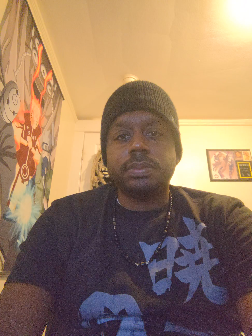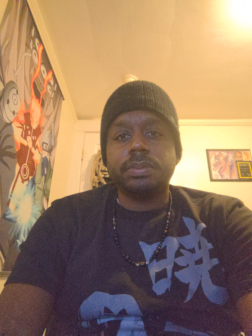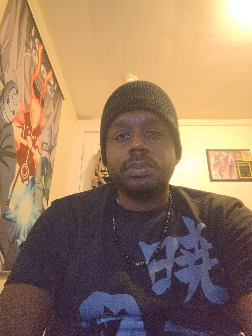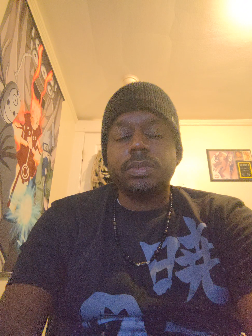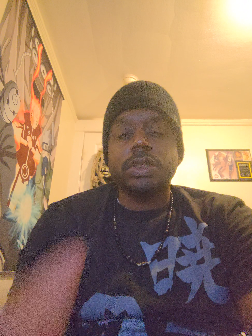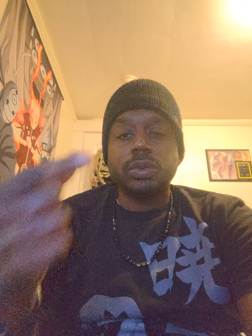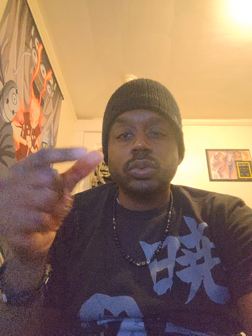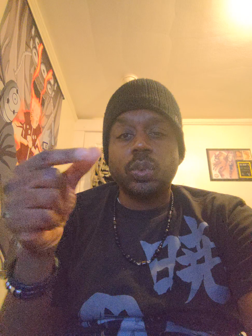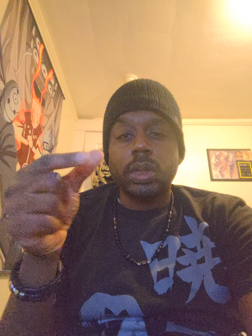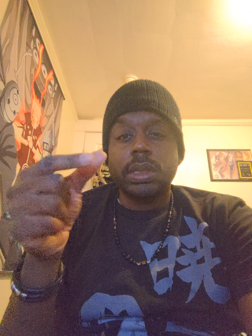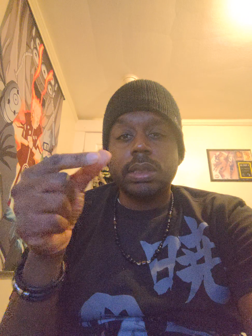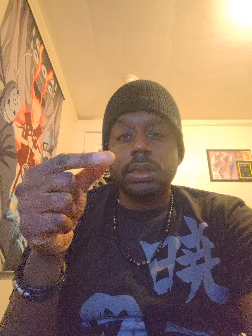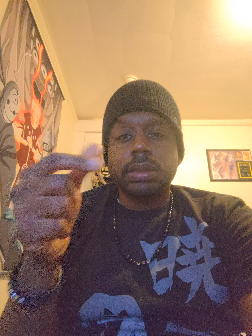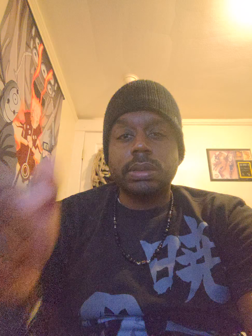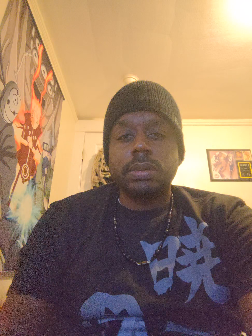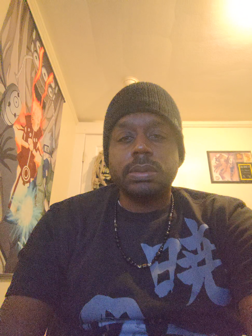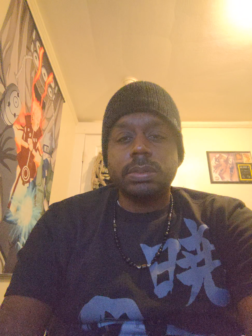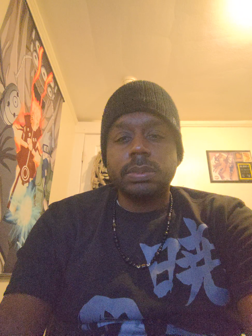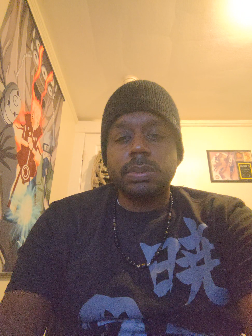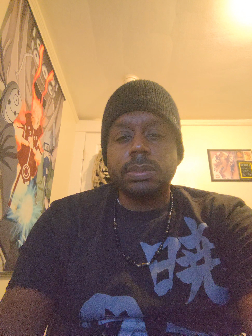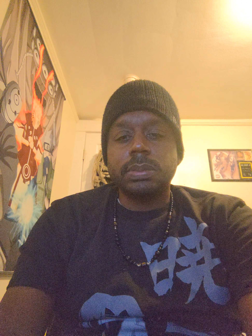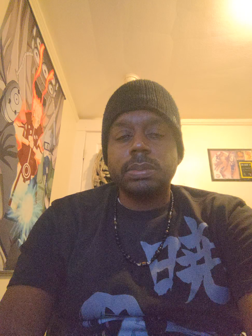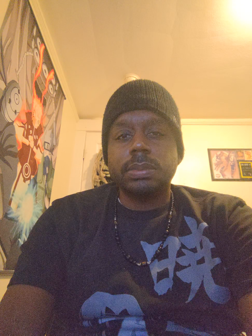green